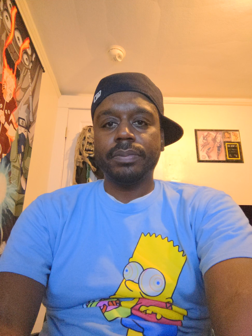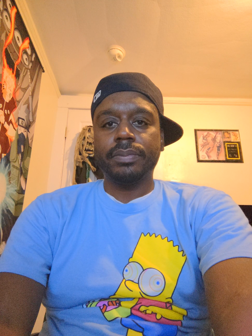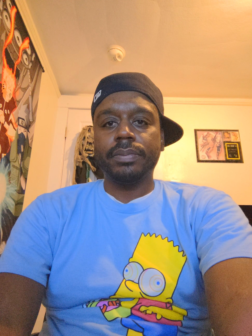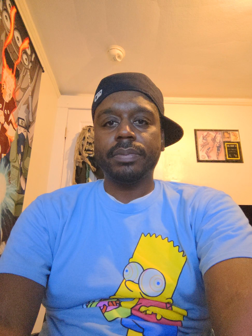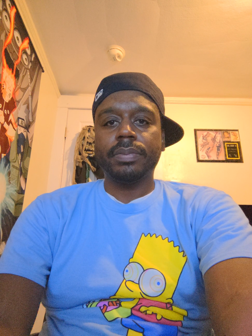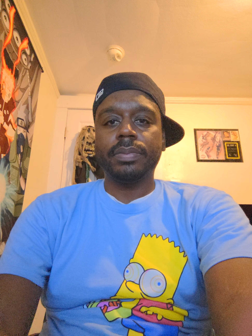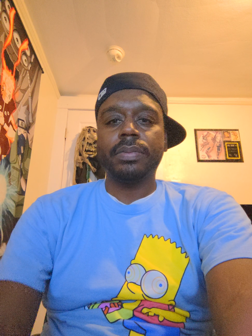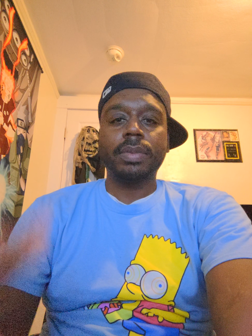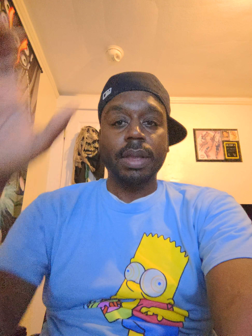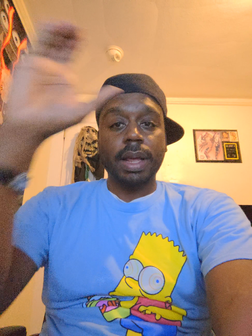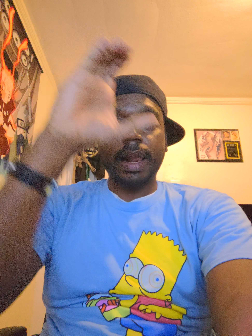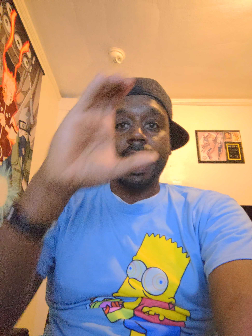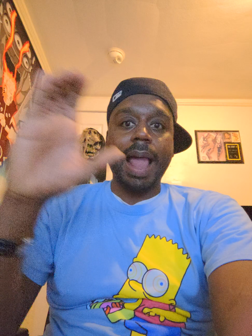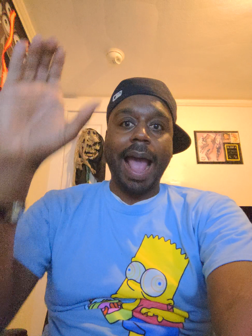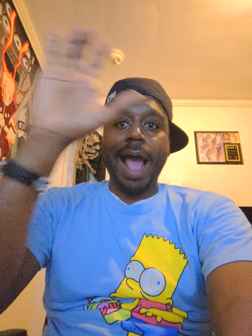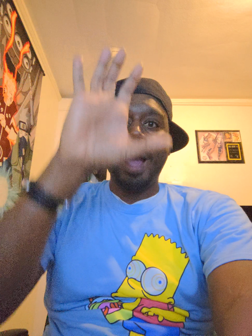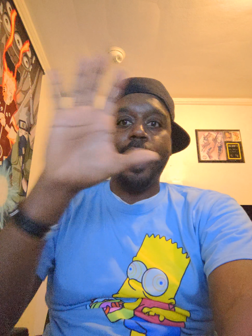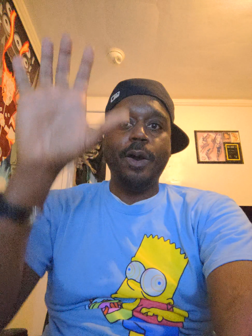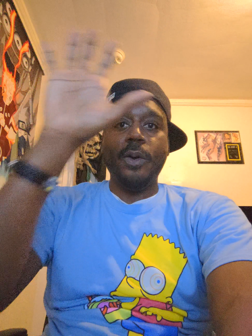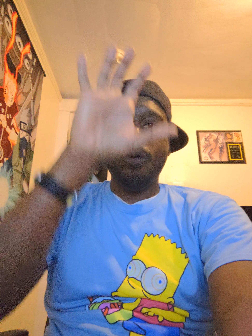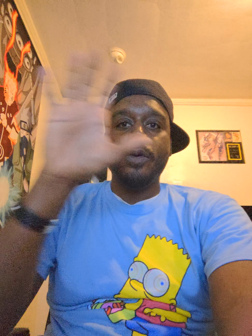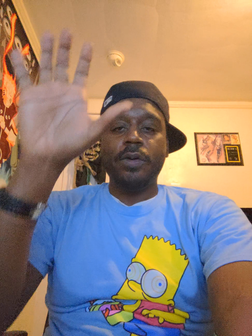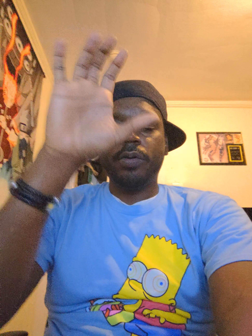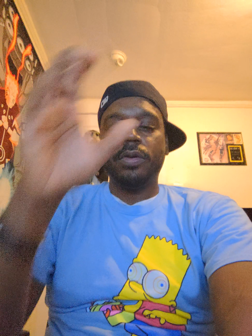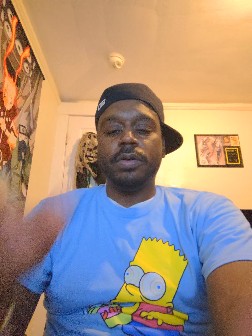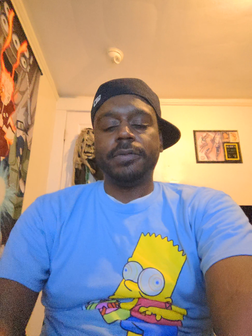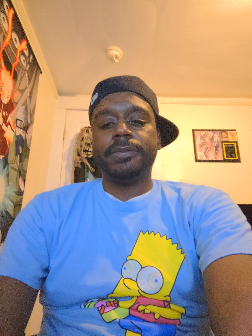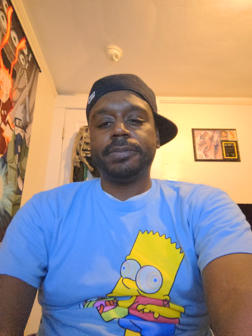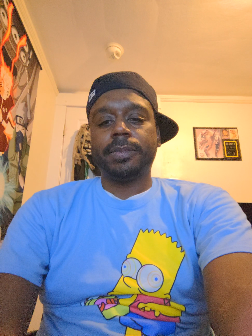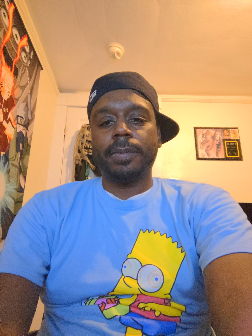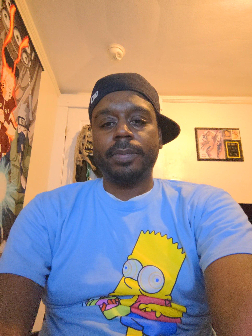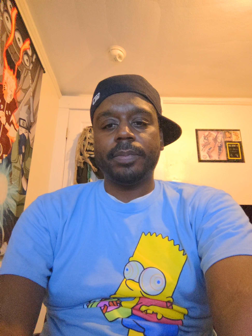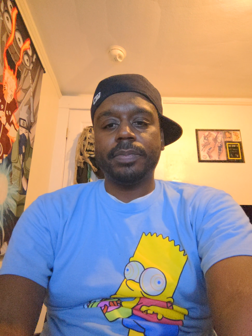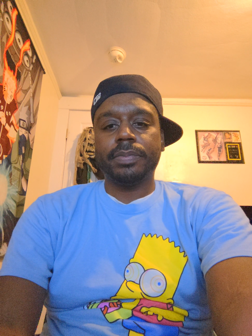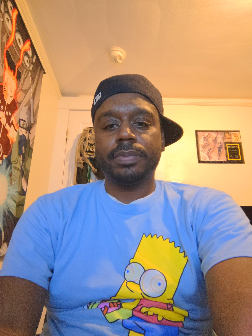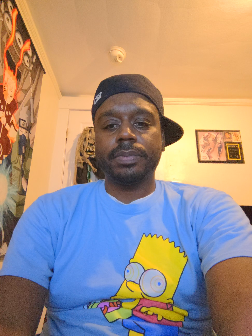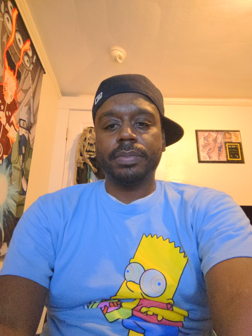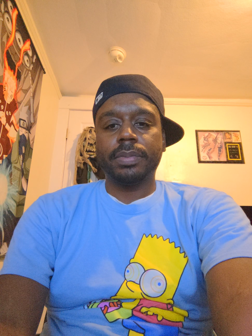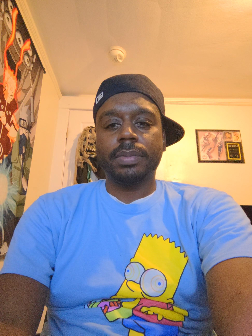cloud